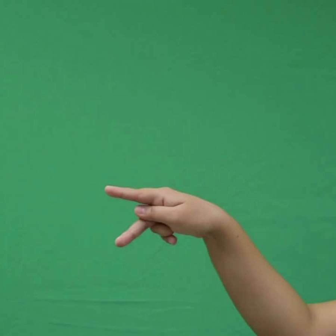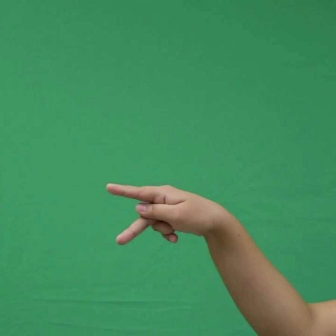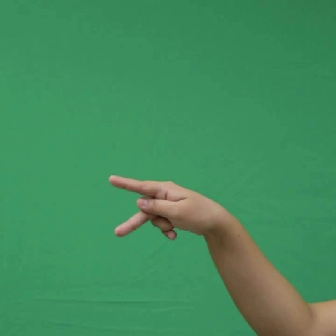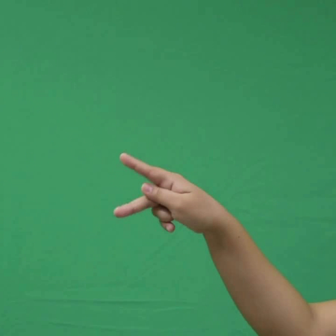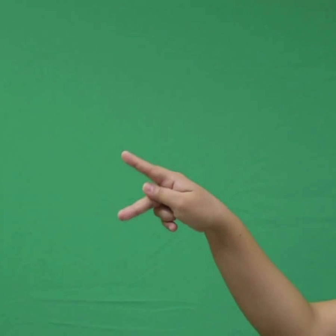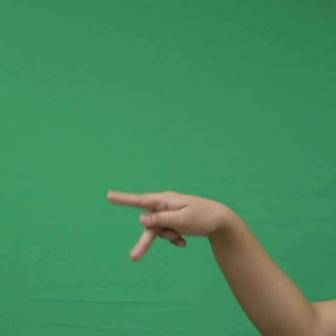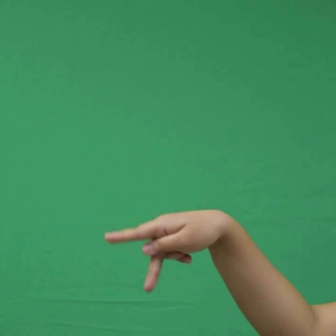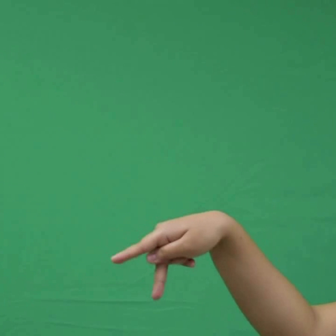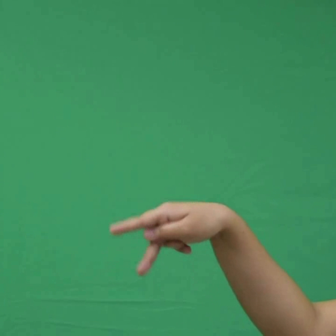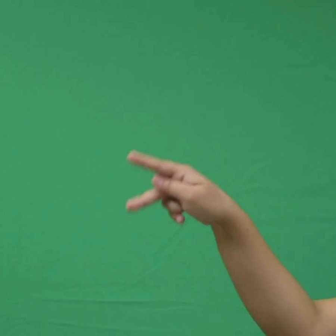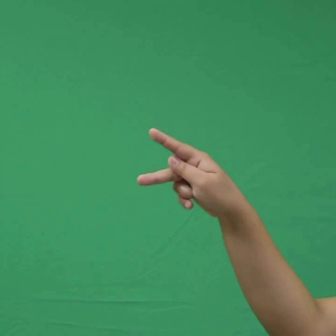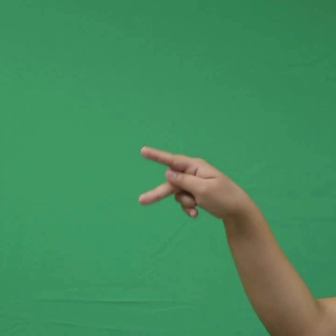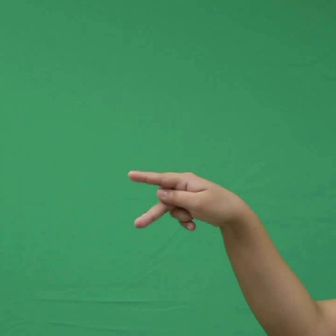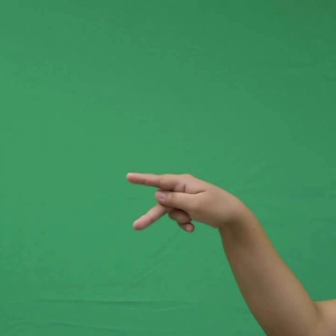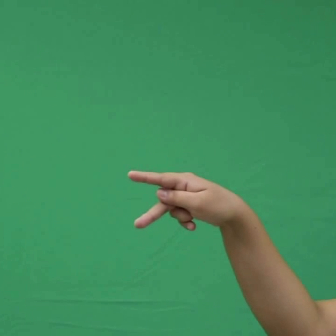K